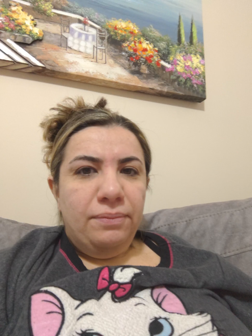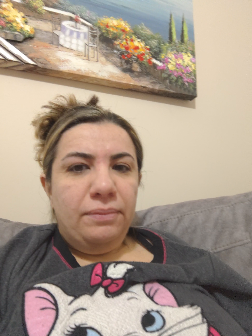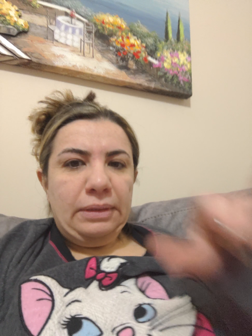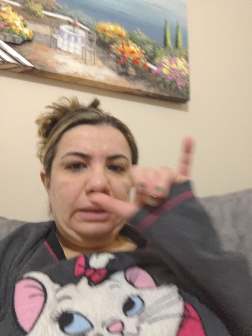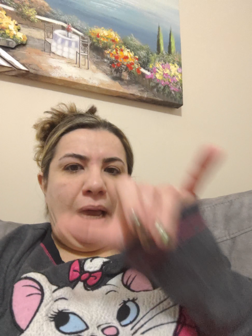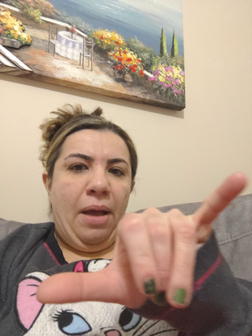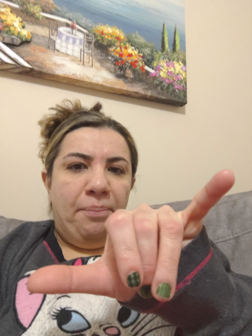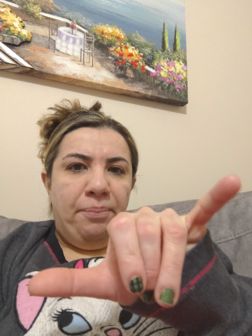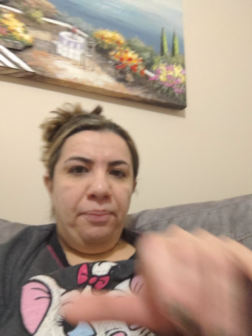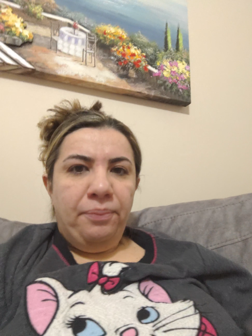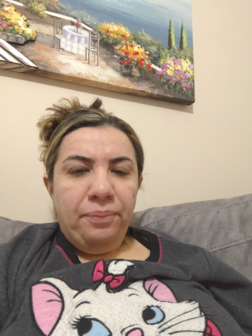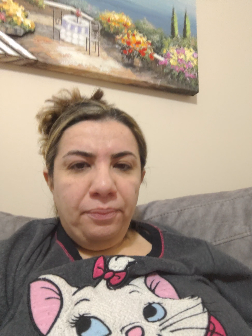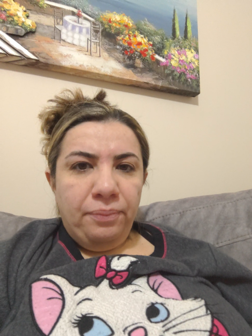stay